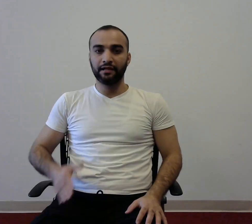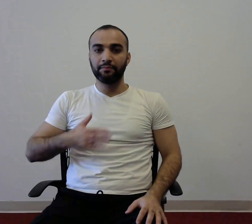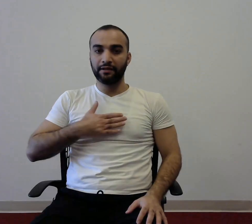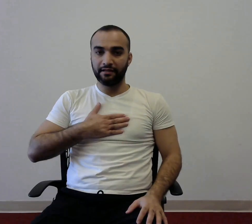mən